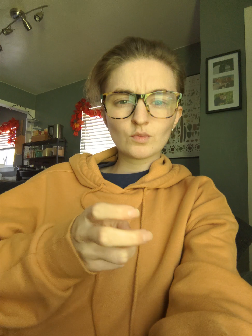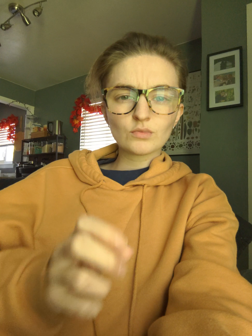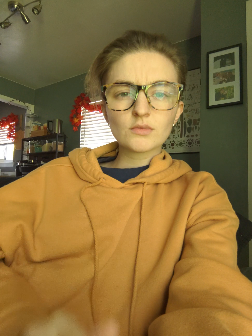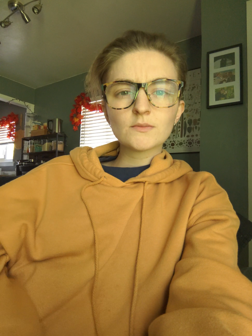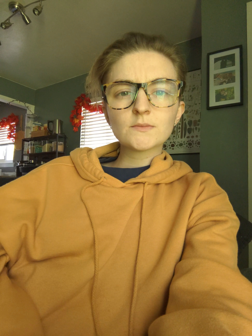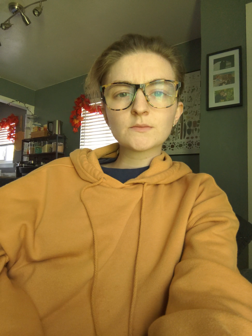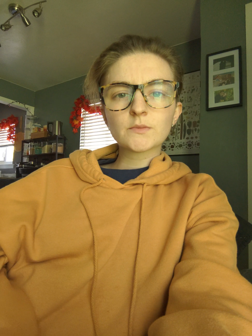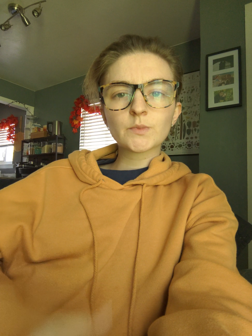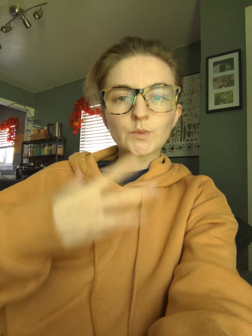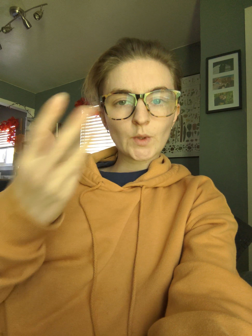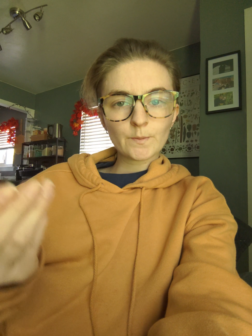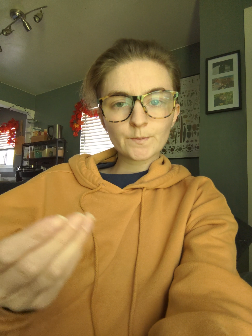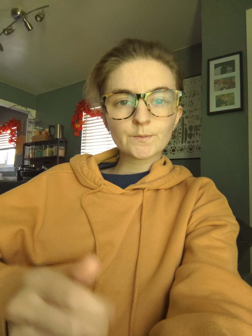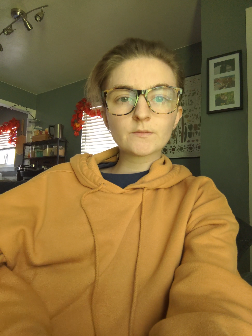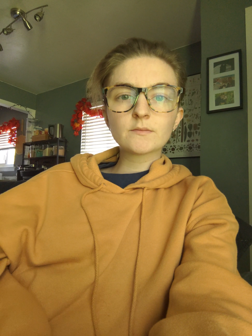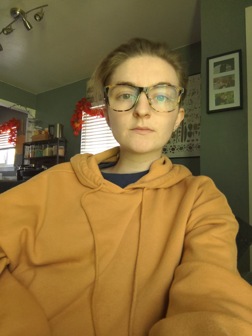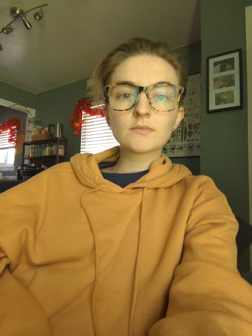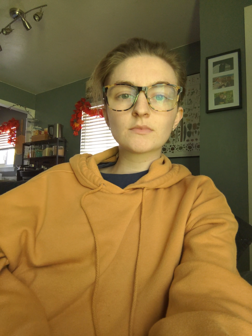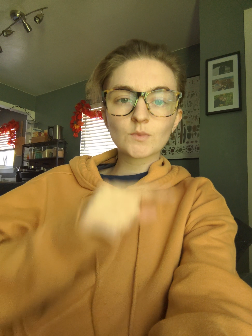going to